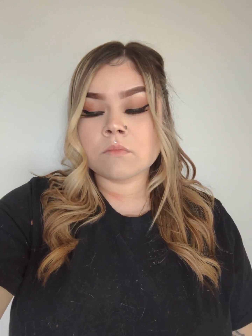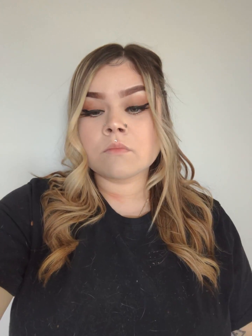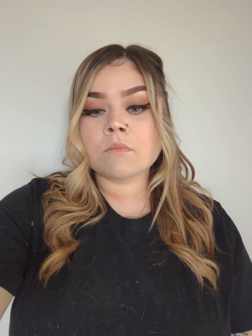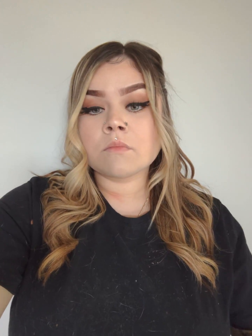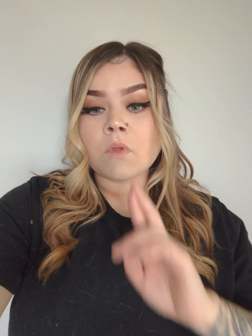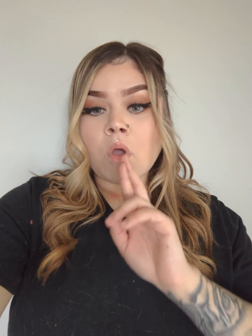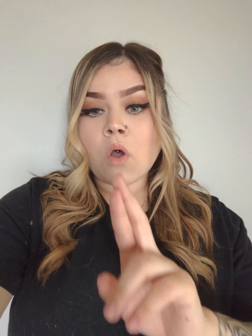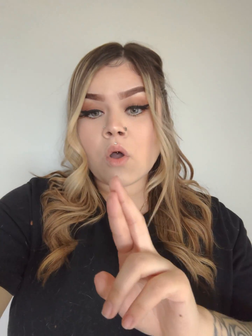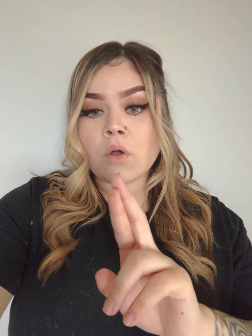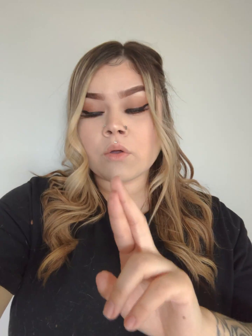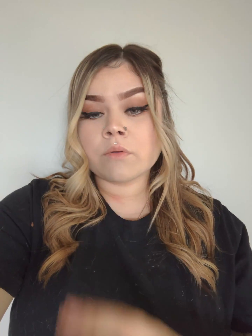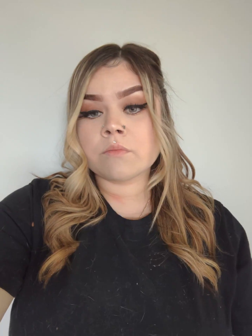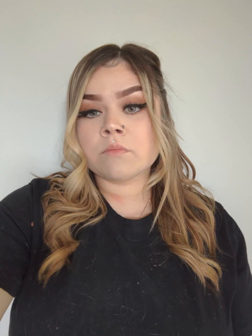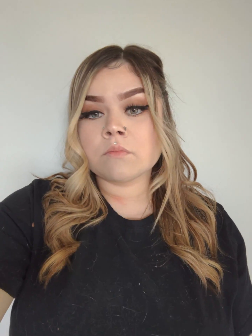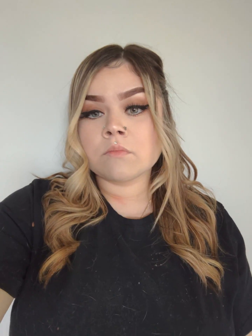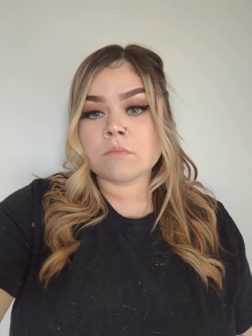are